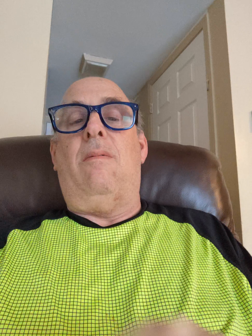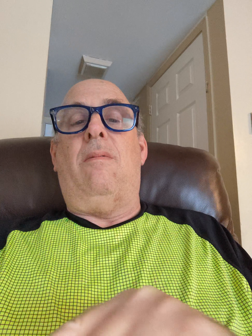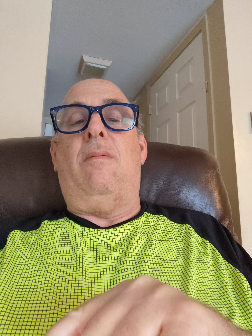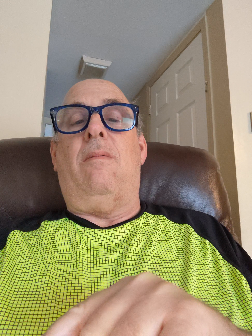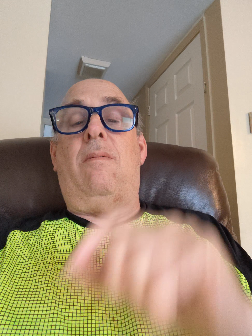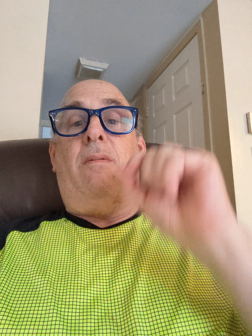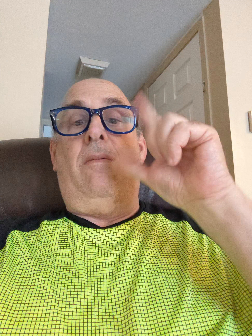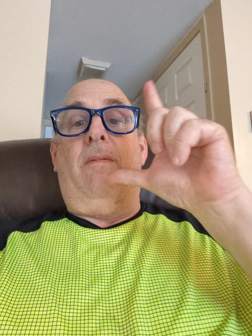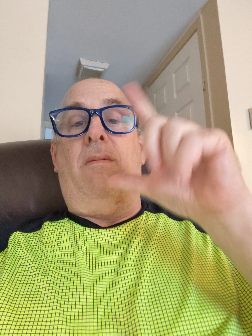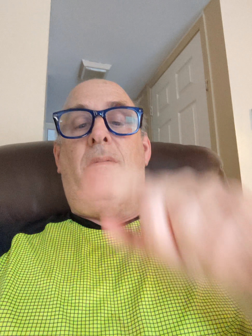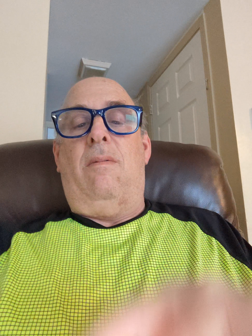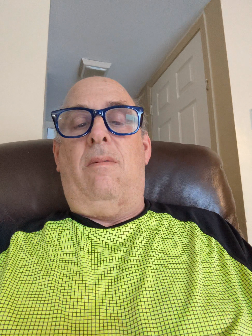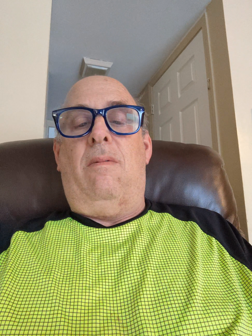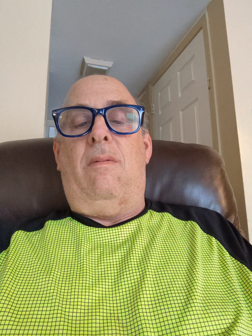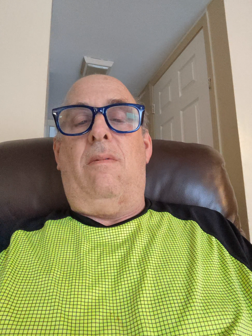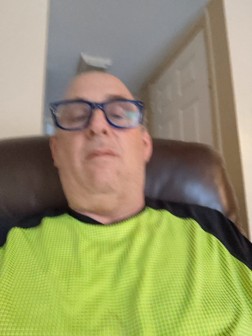awake